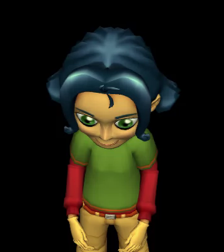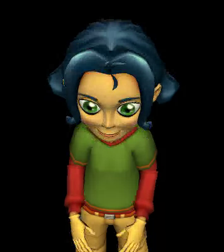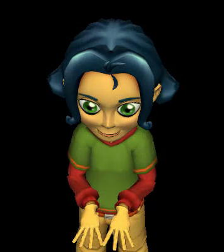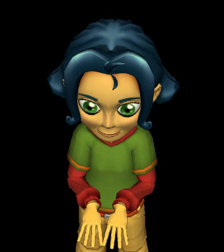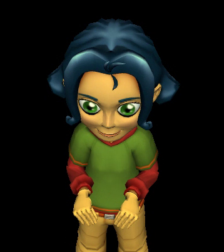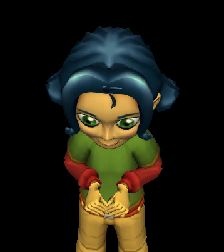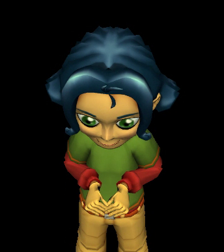عائلة